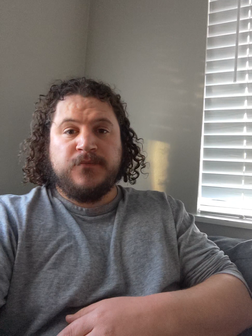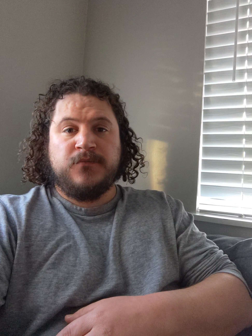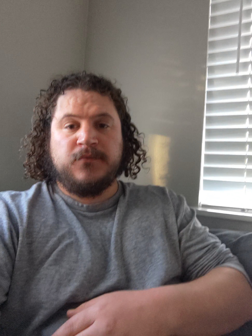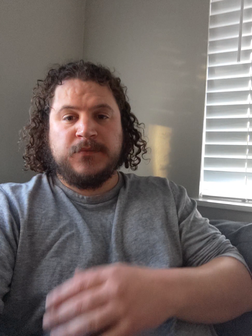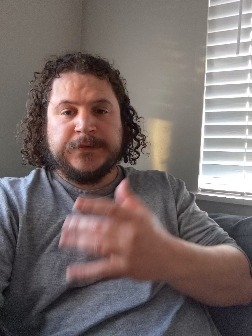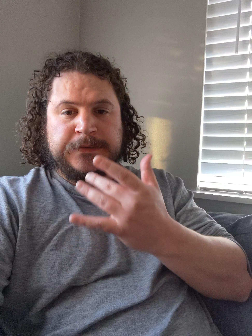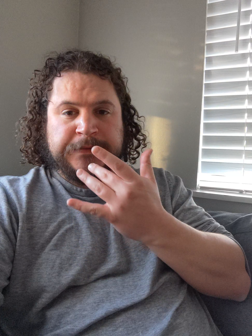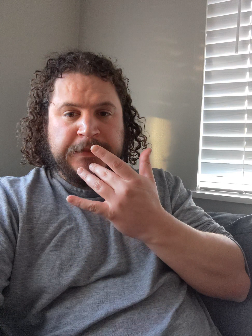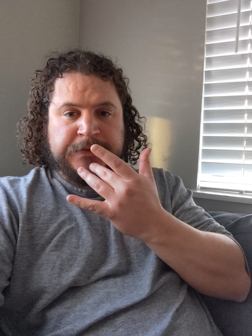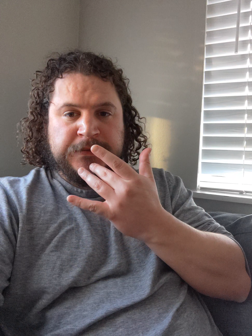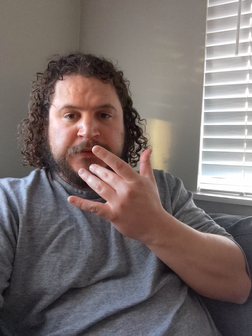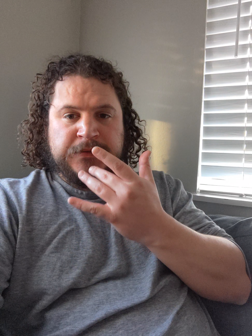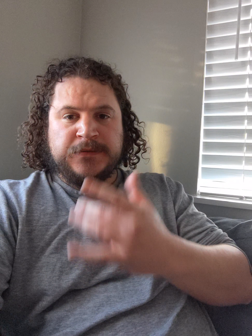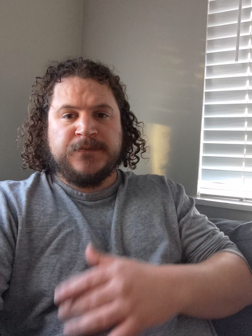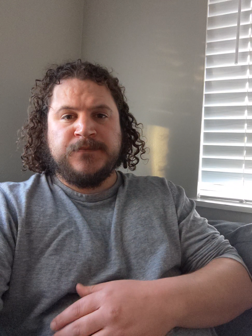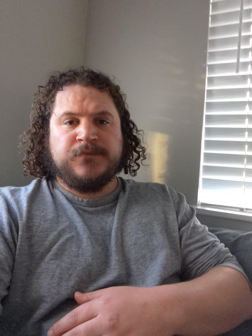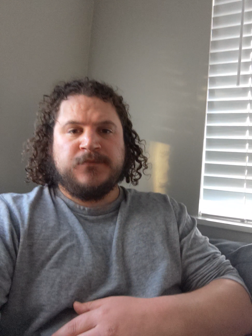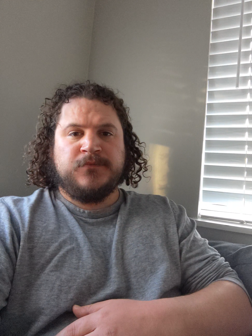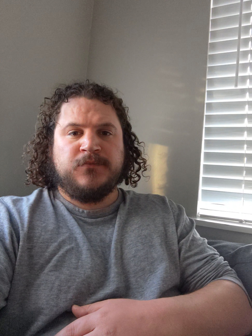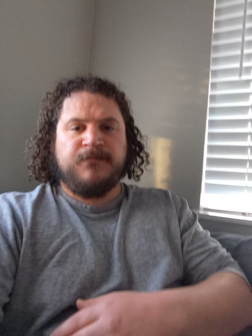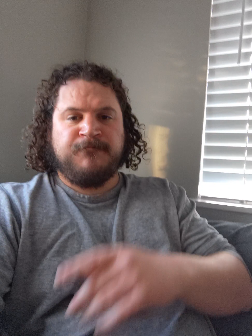taste